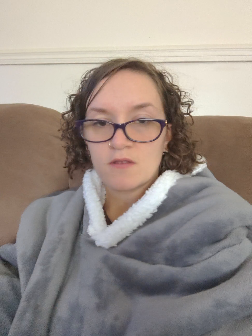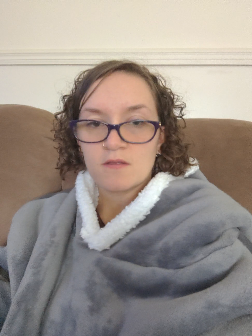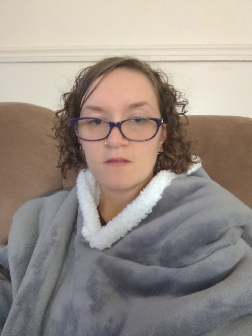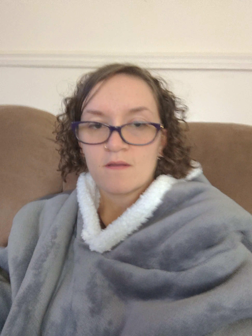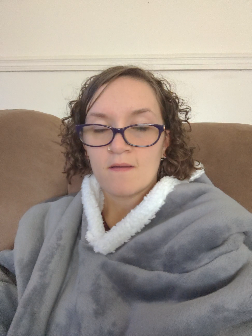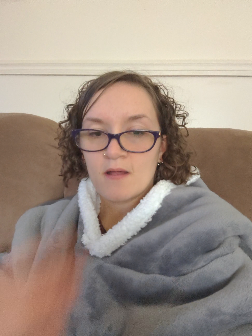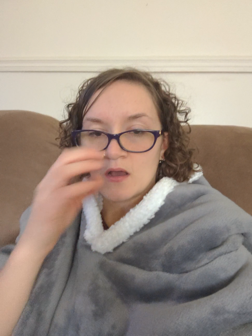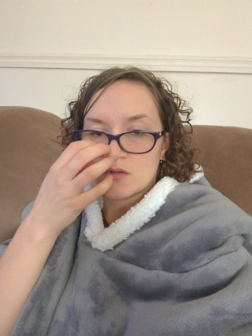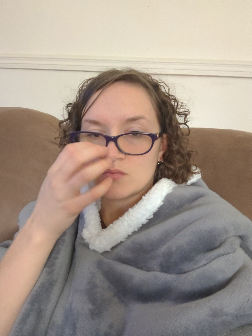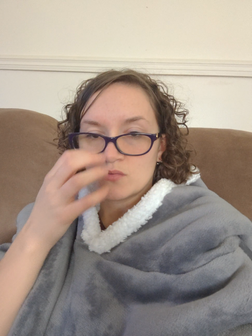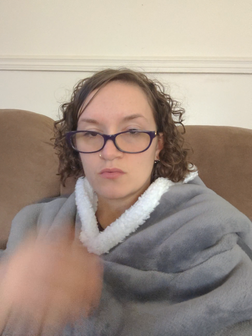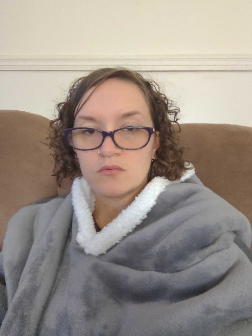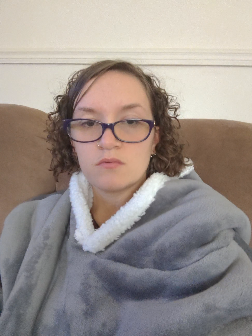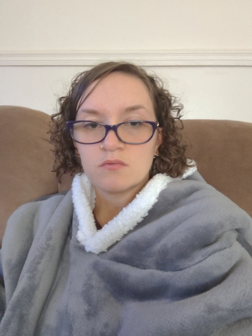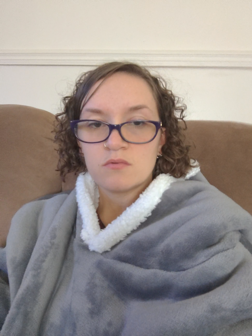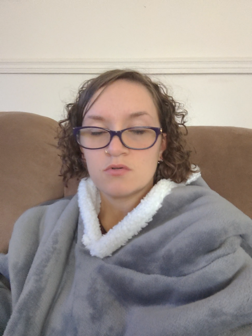clown